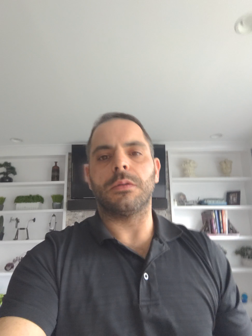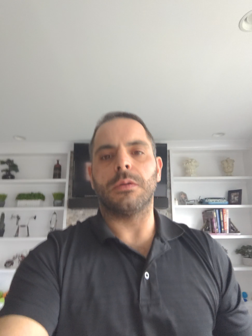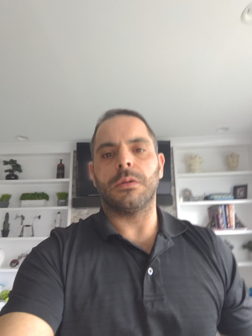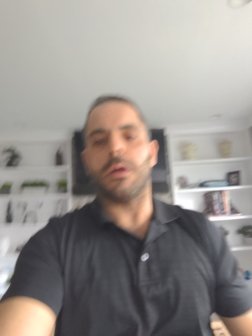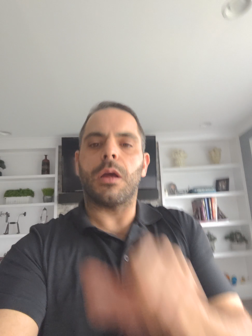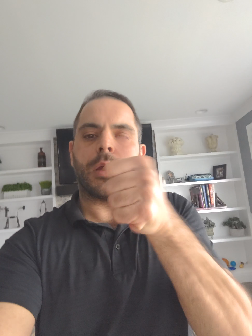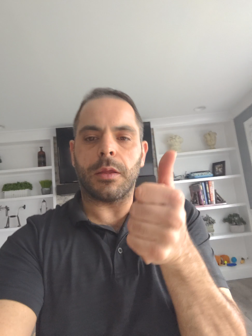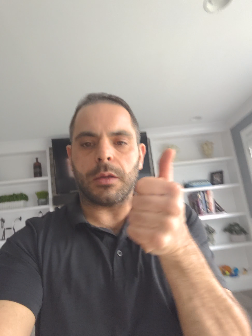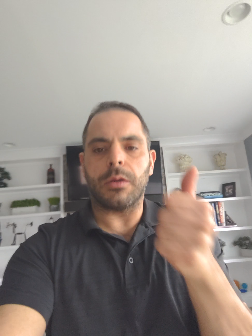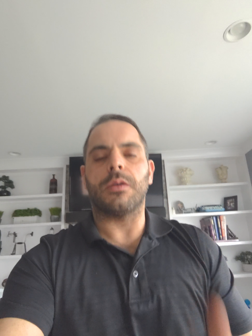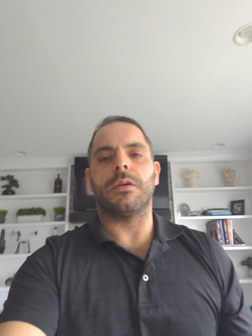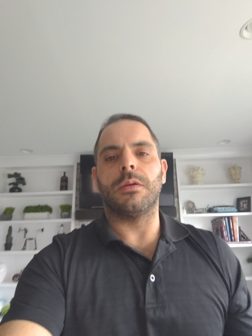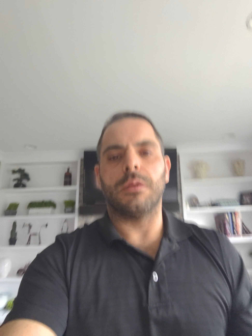another